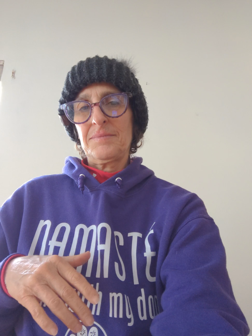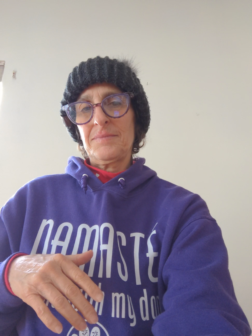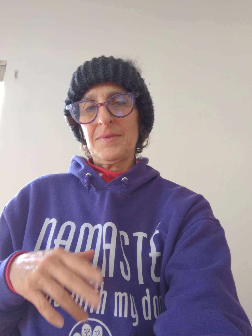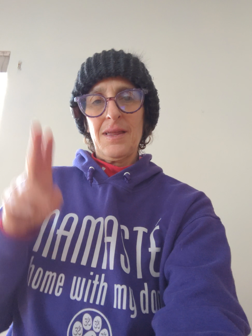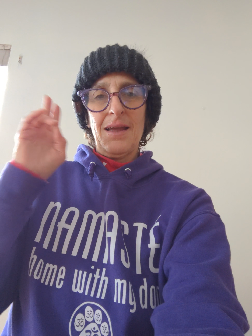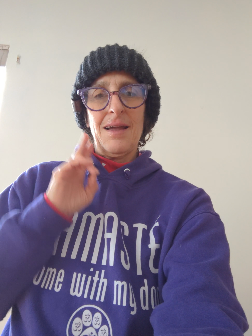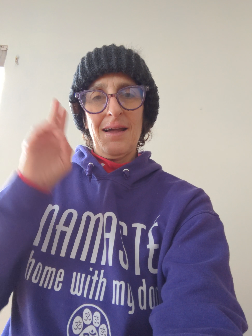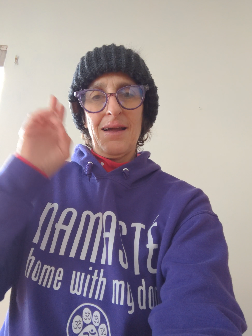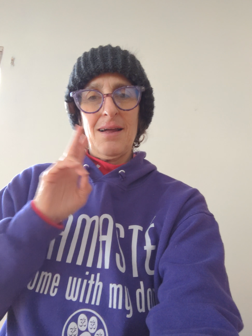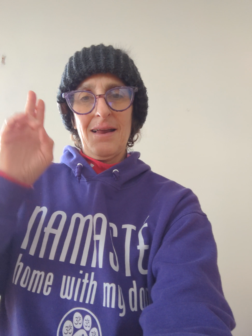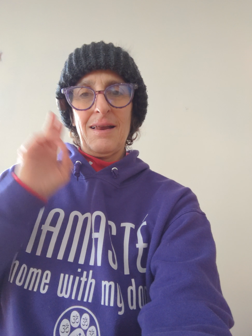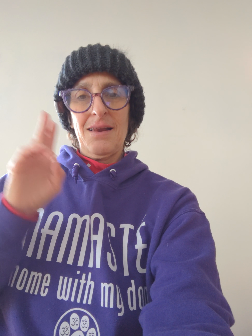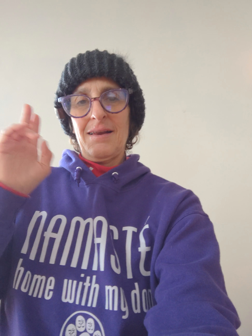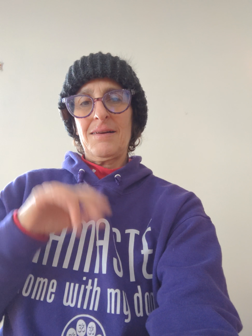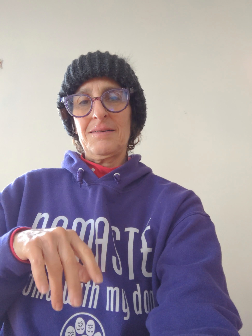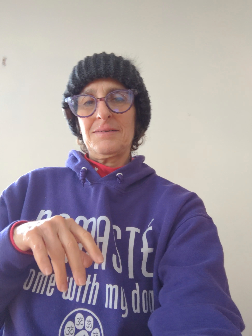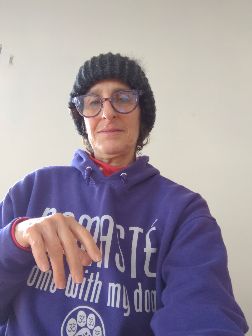uncle